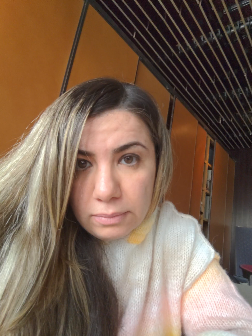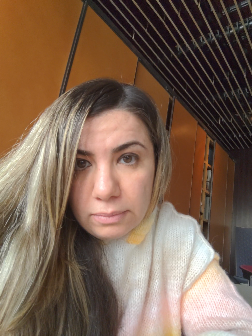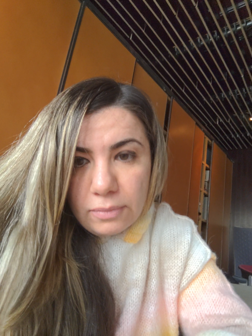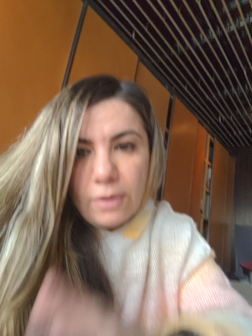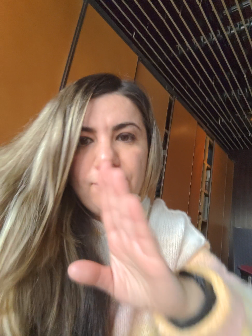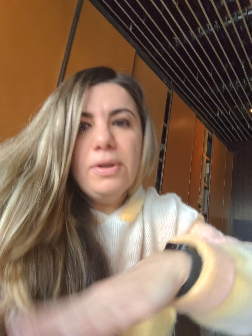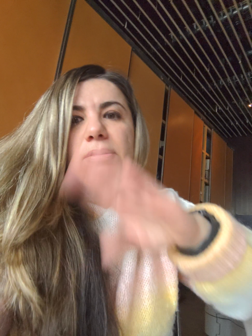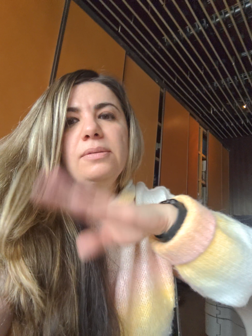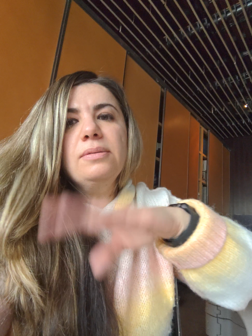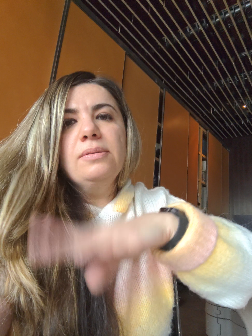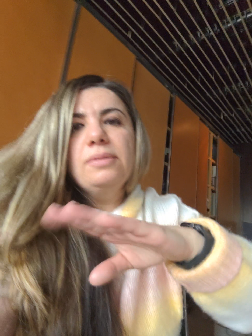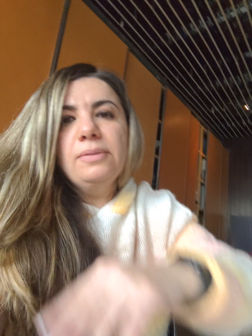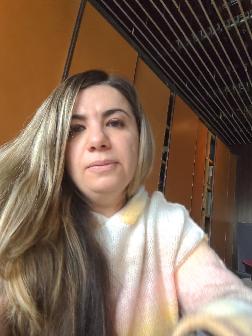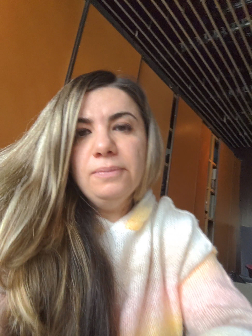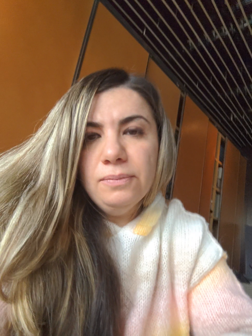fall